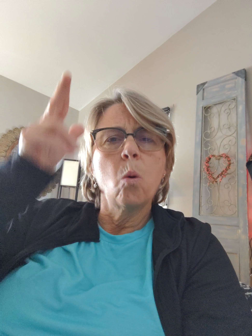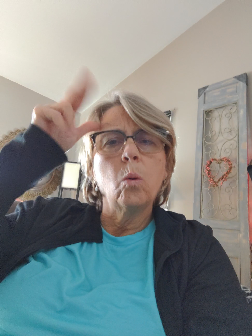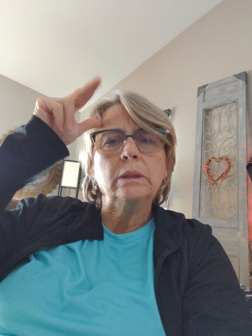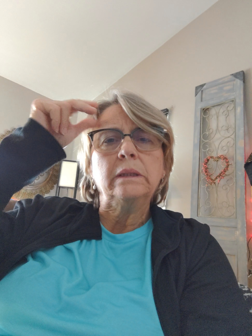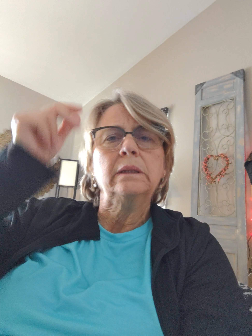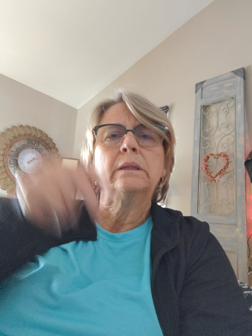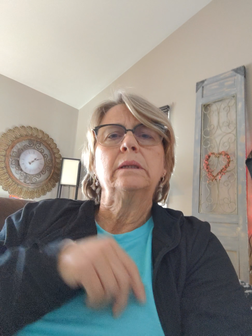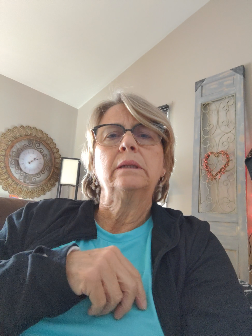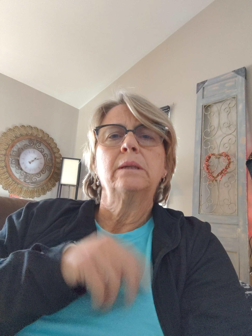horse